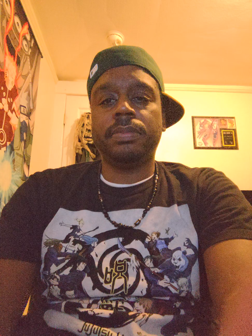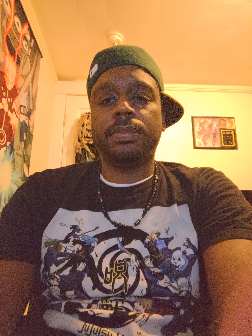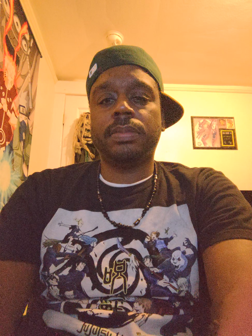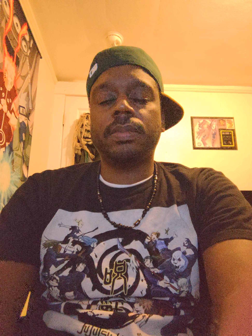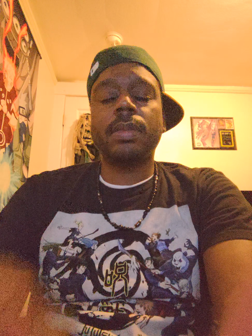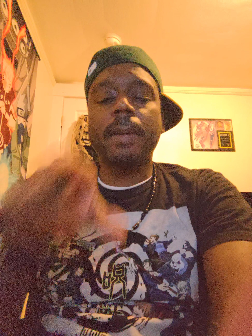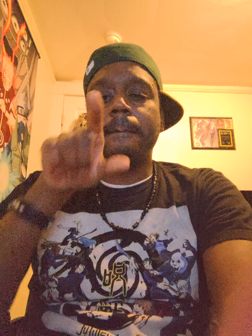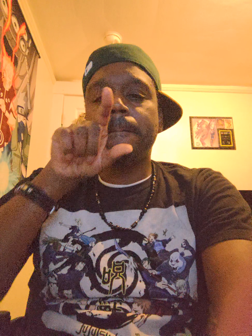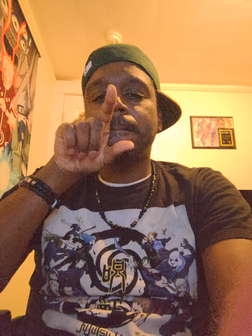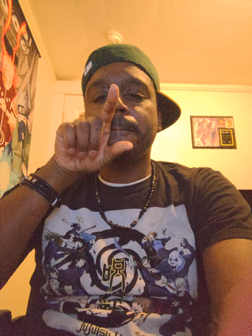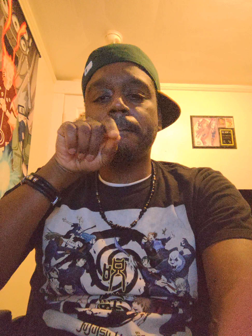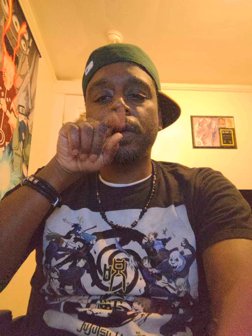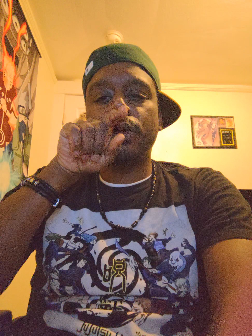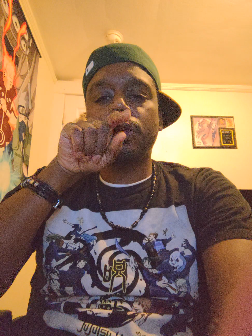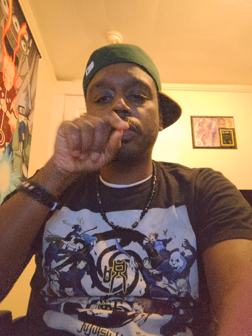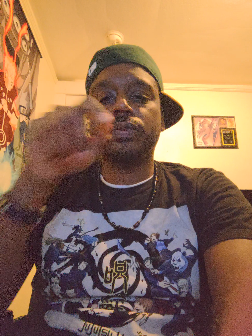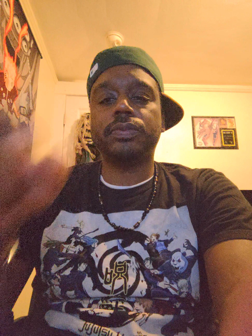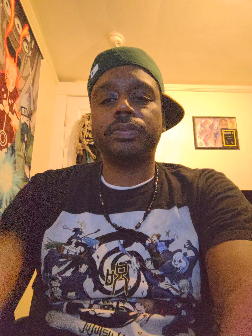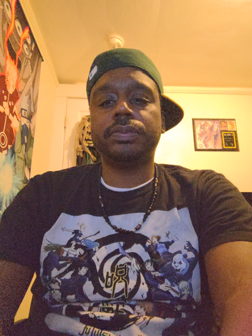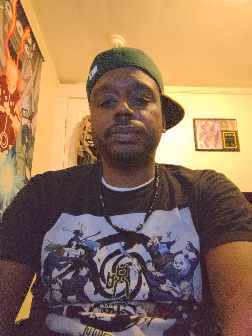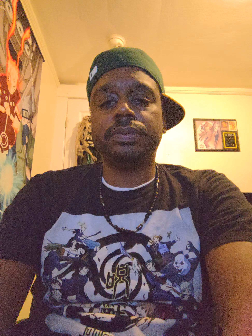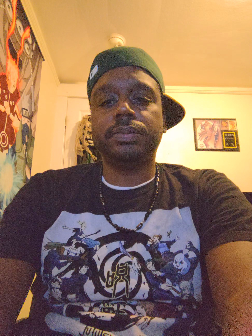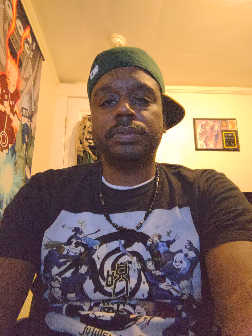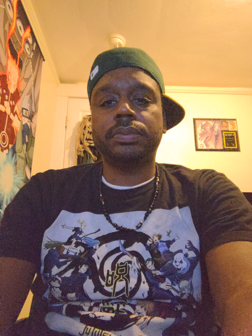bird